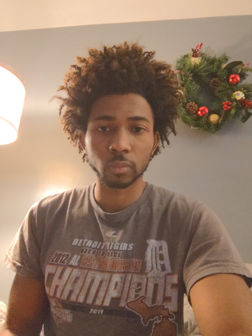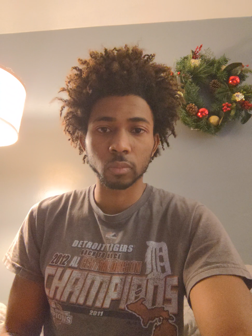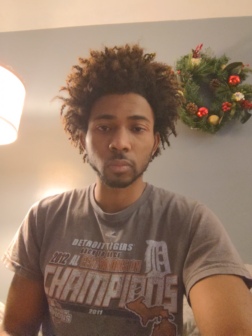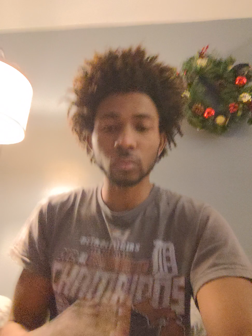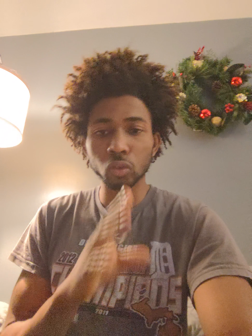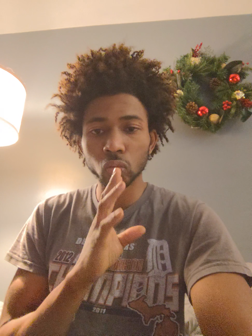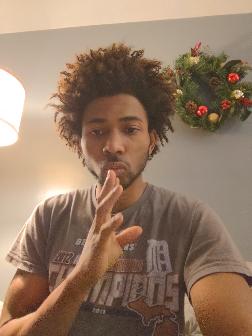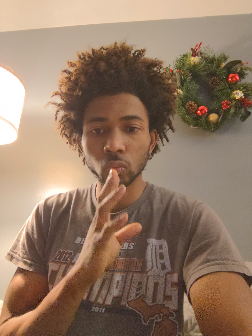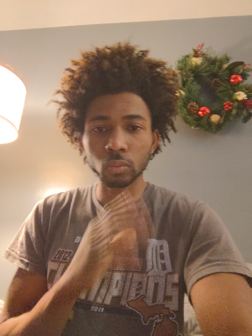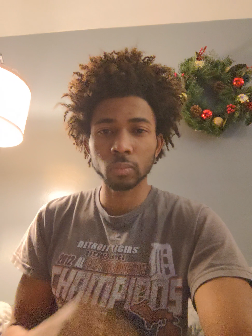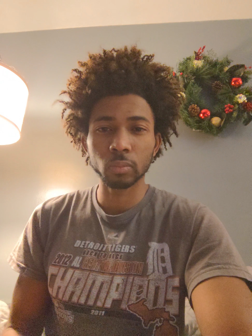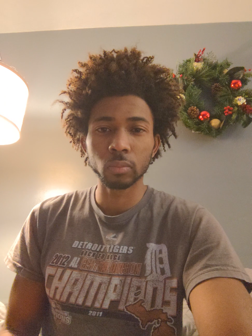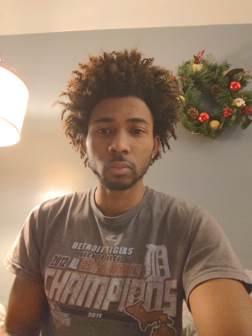talk